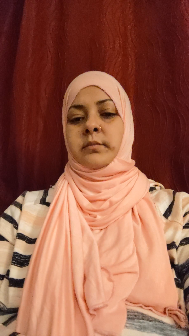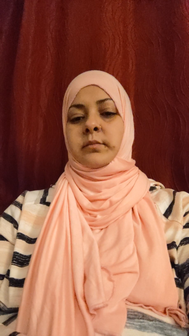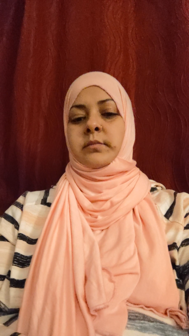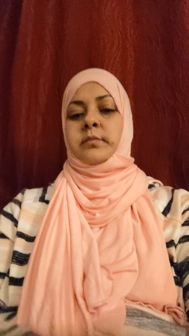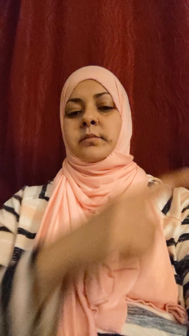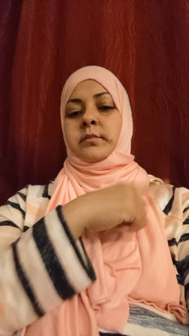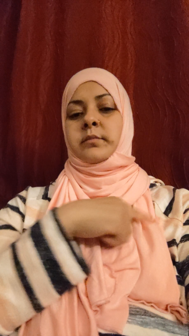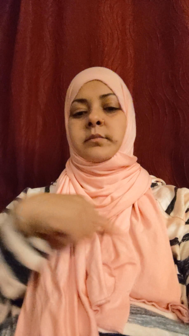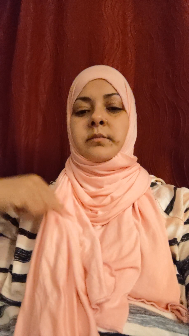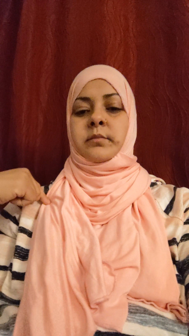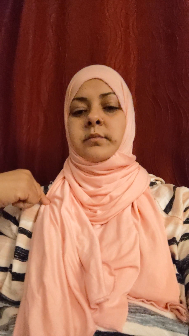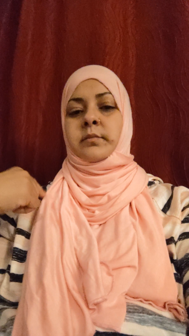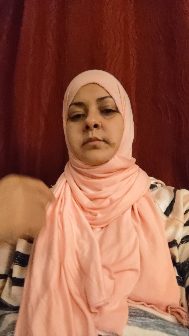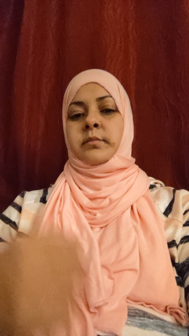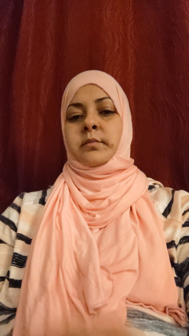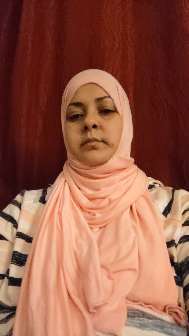necklace